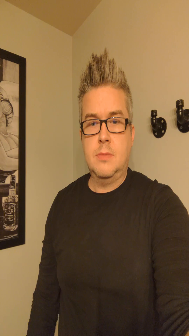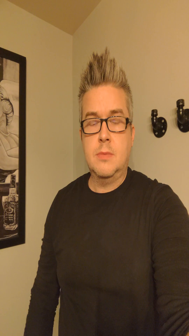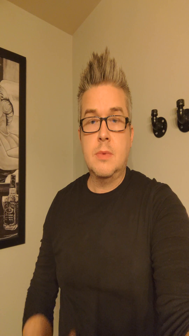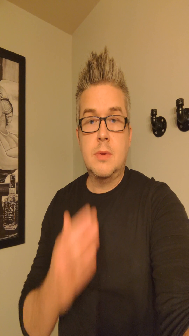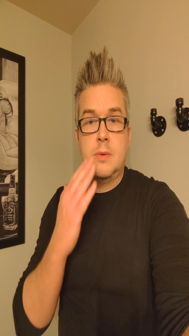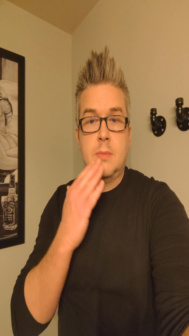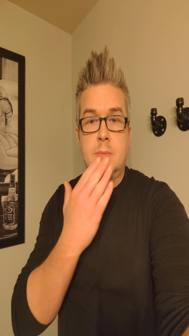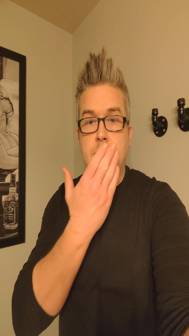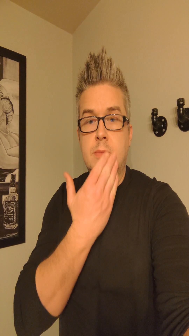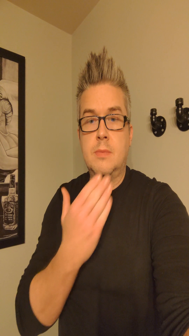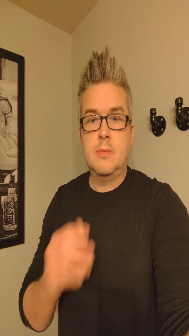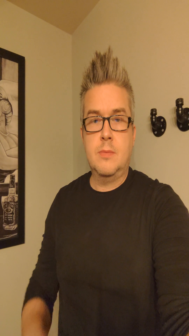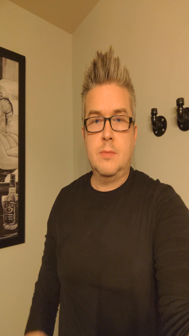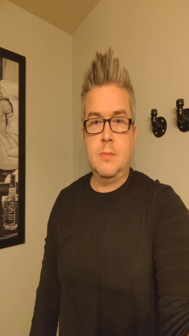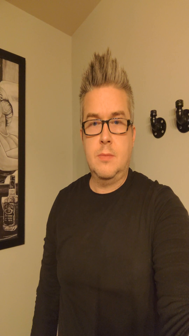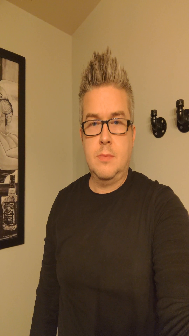napkin